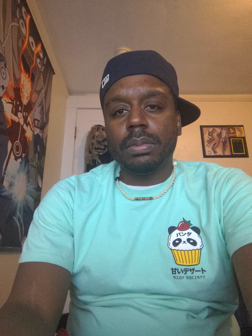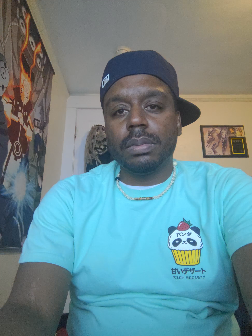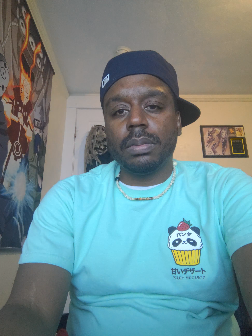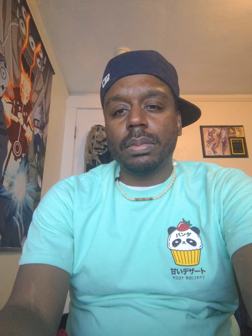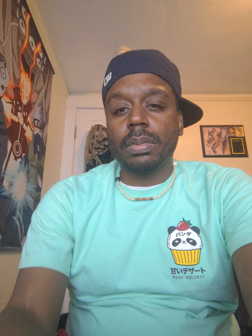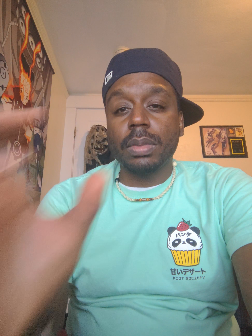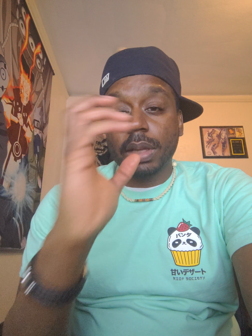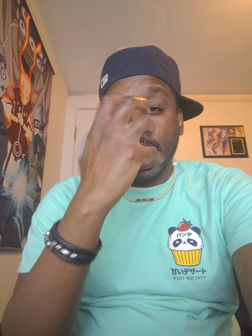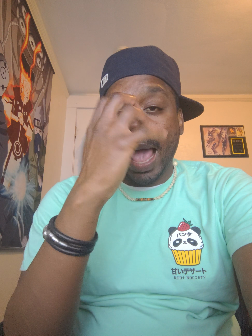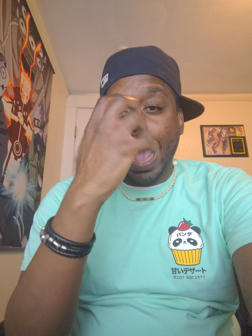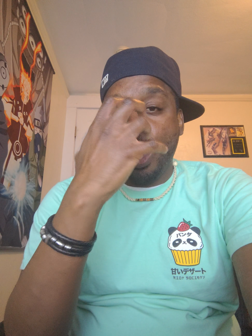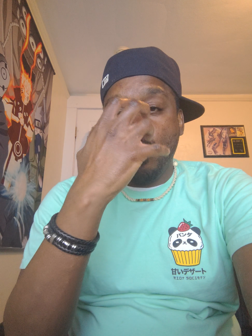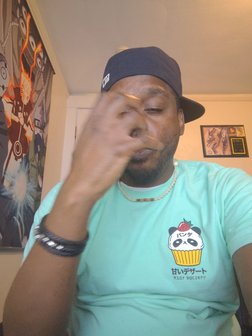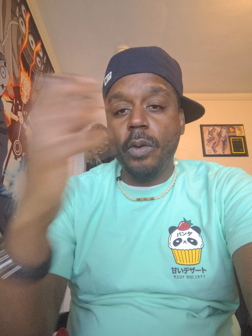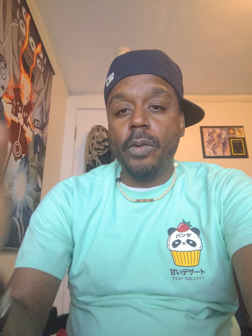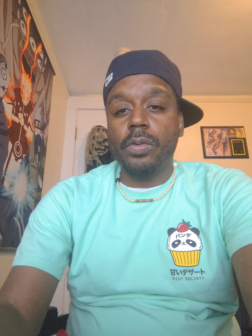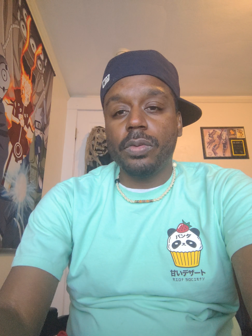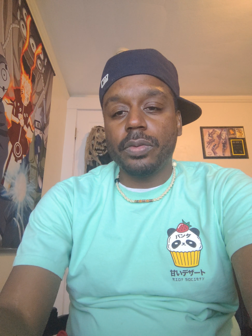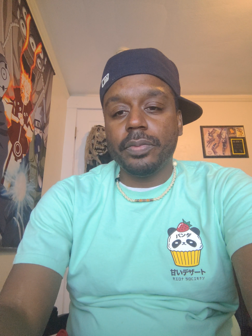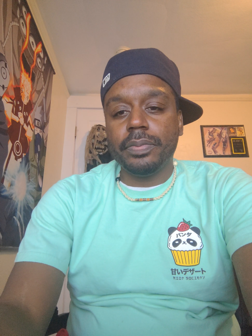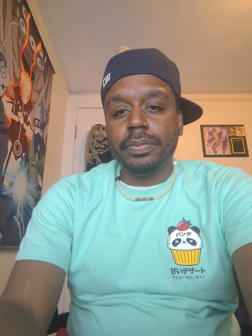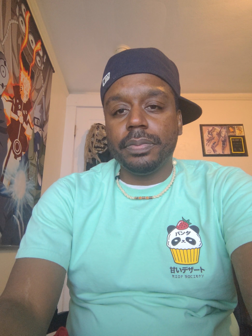clown